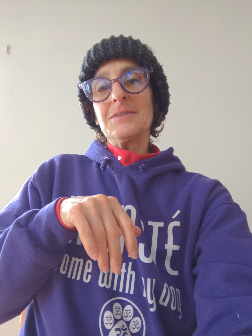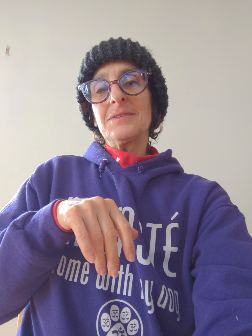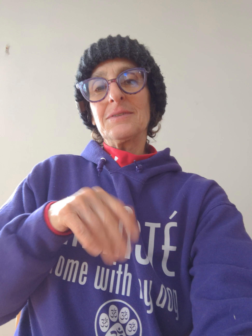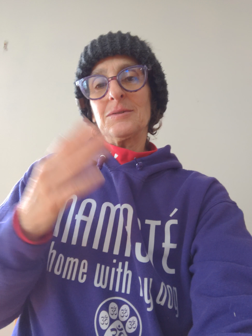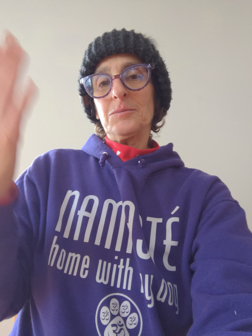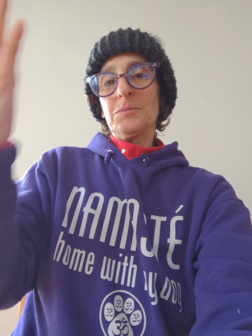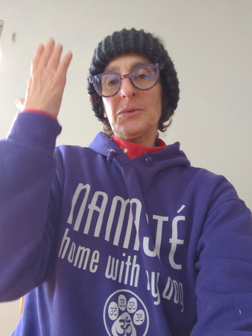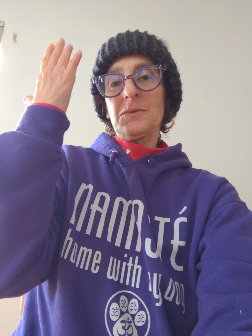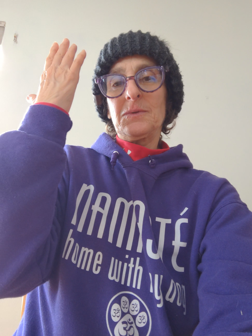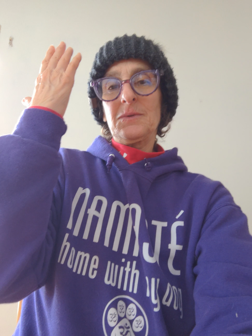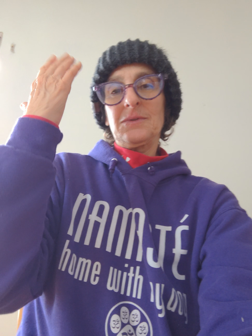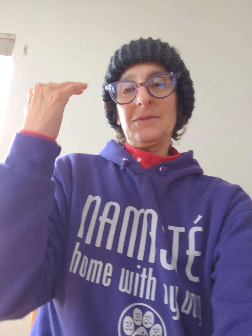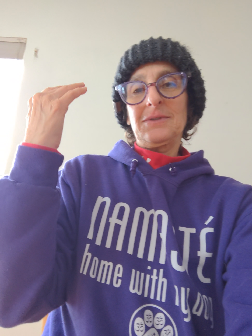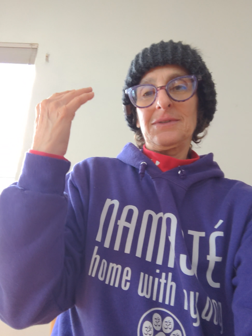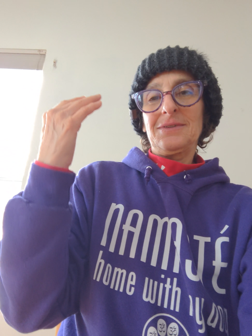morning